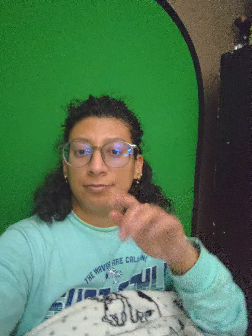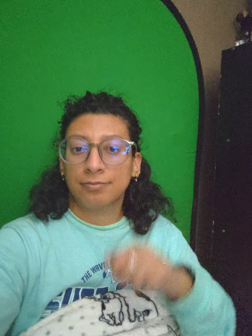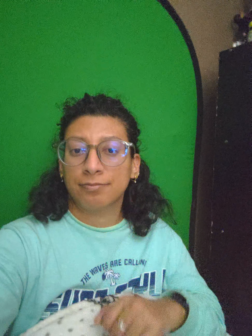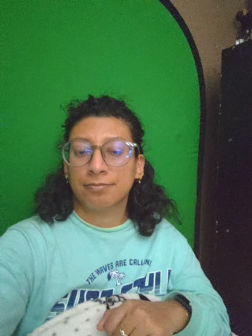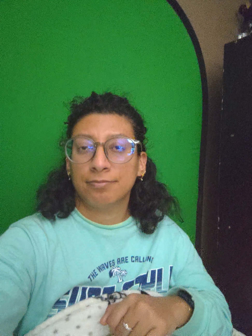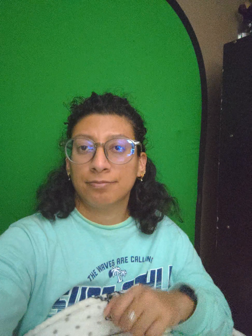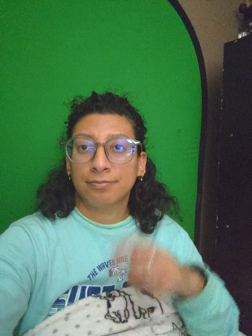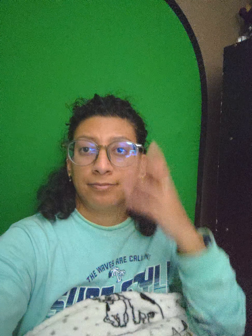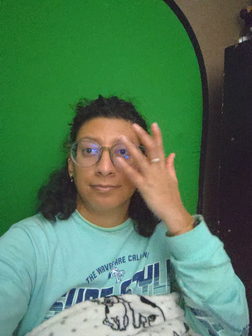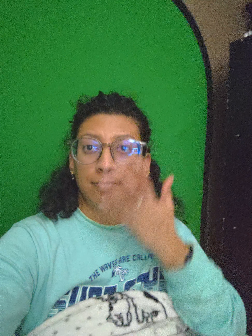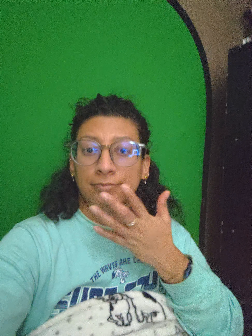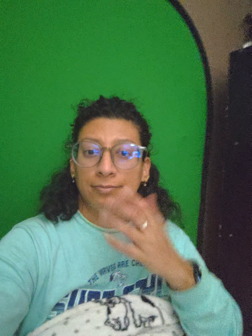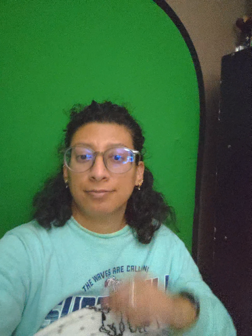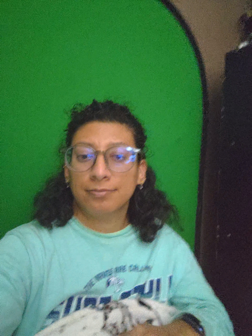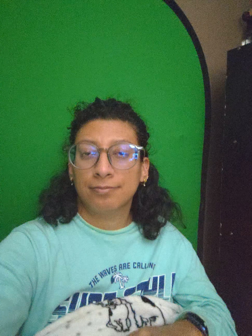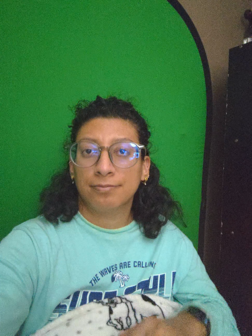sad